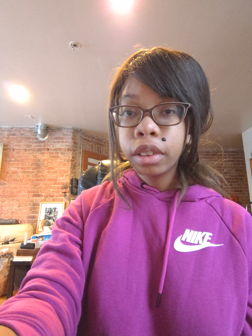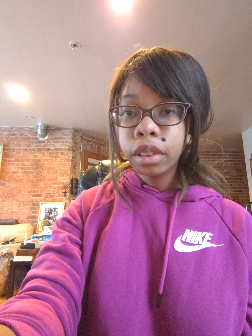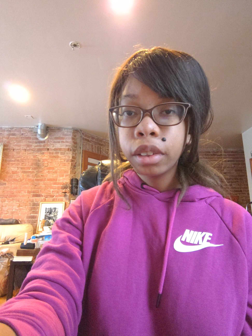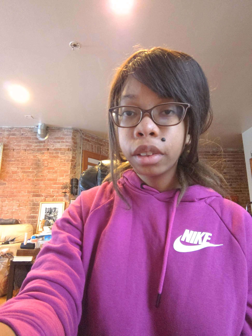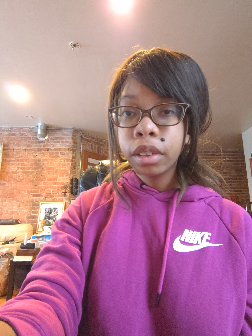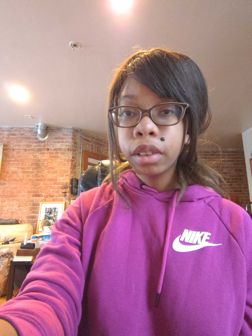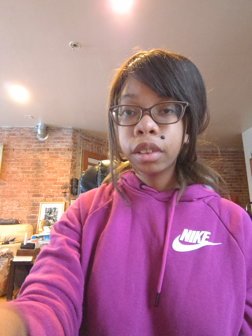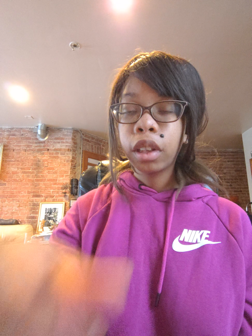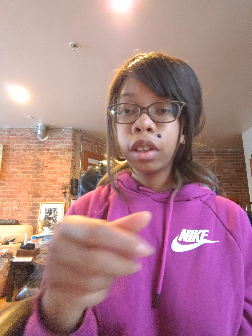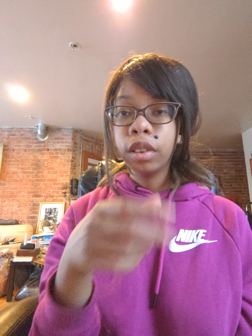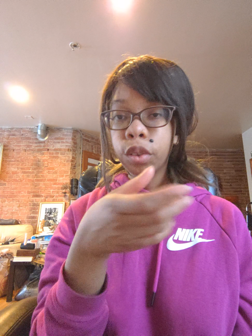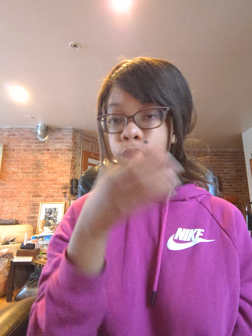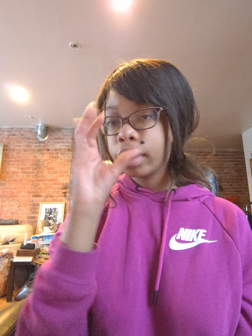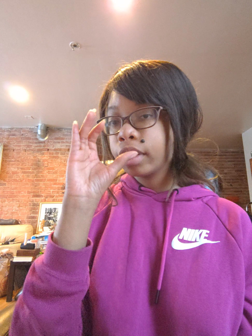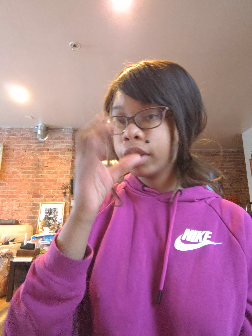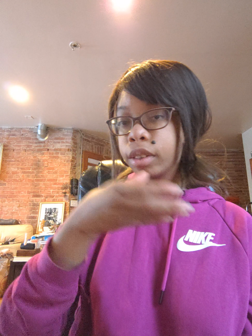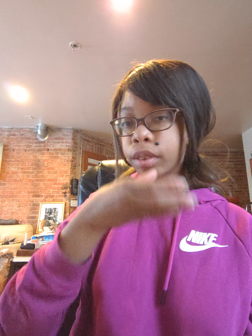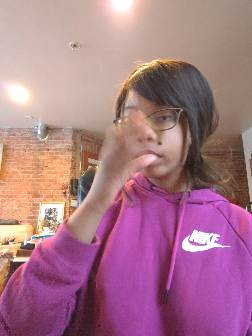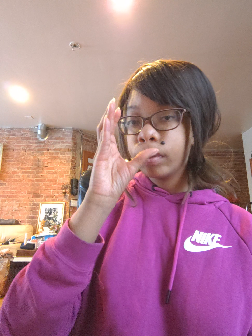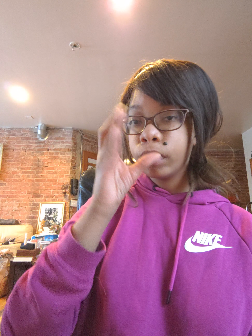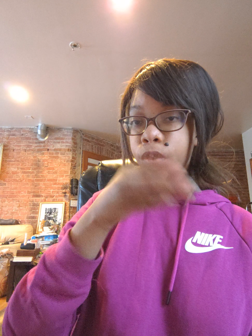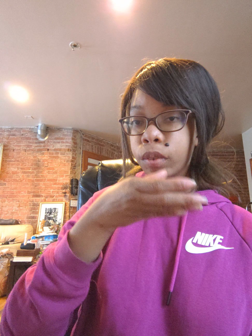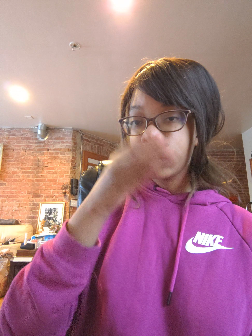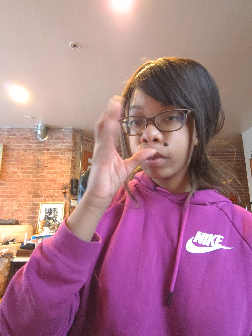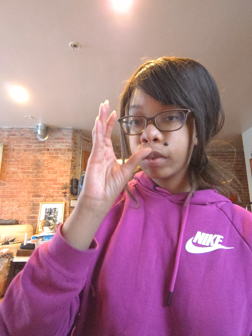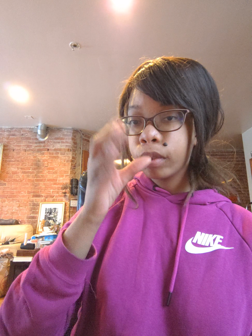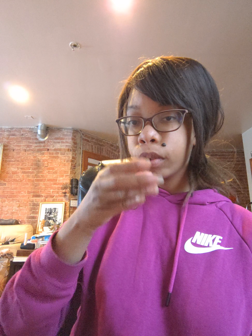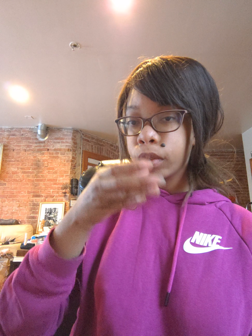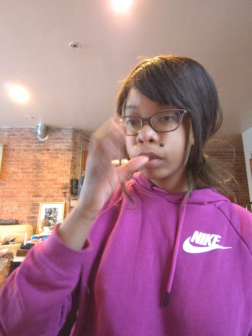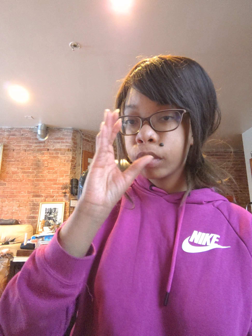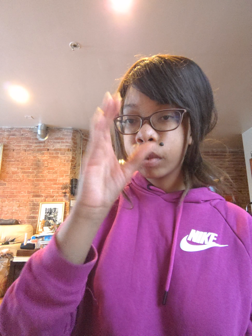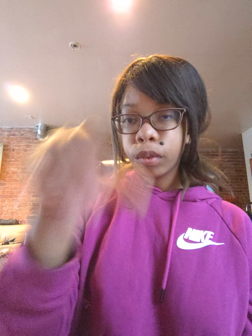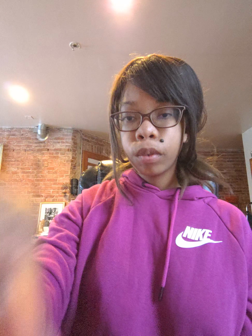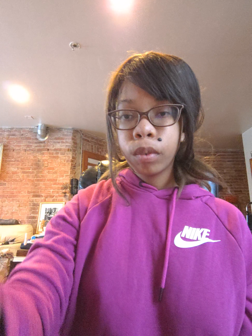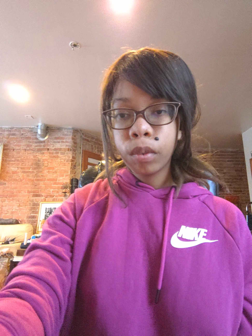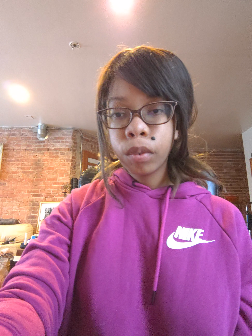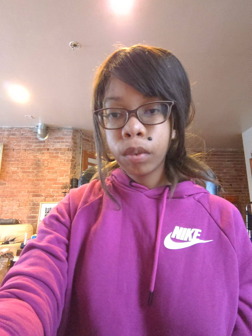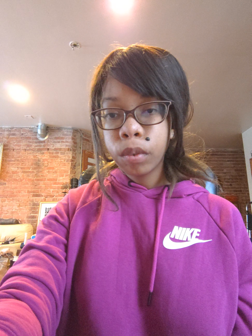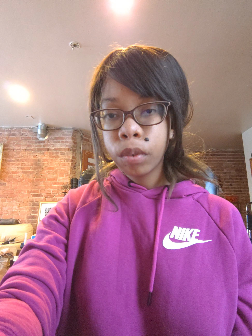drink